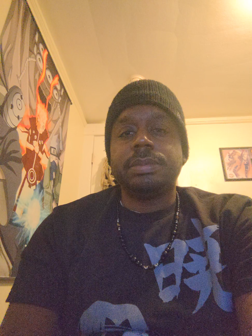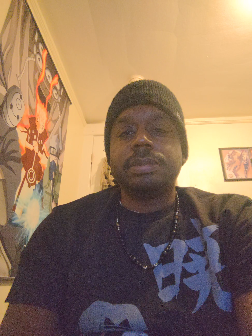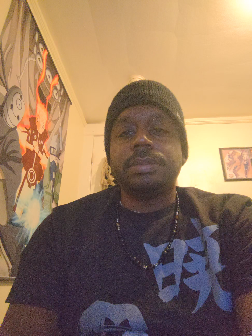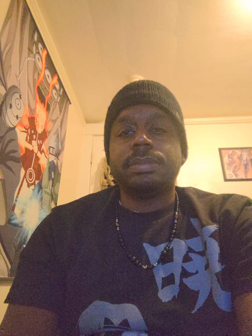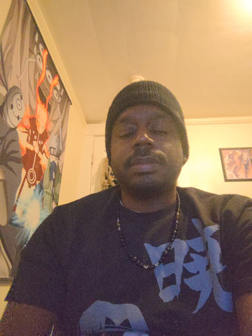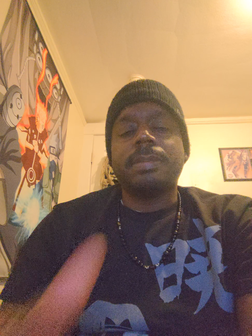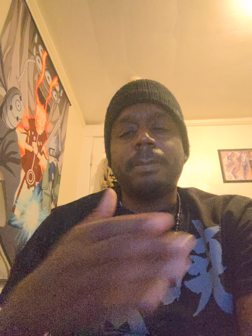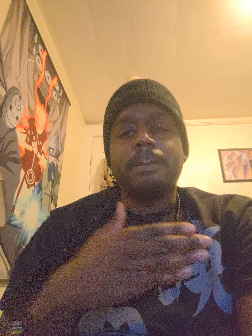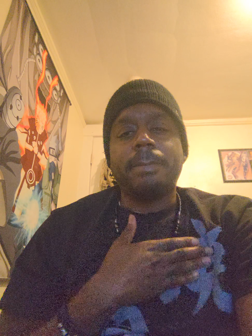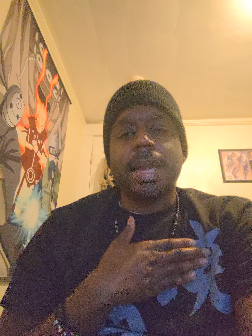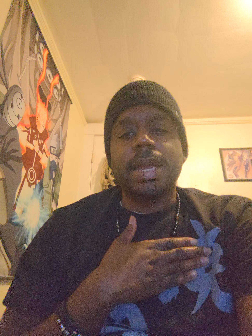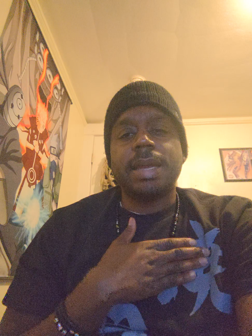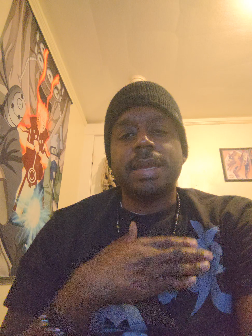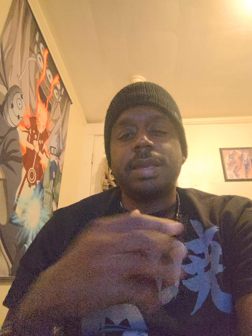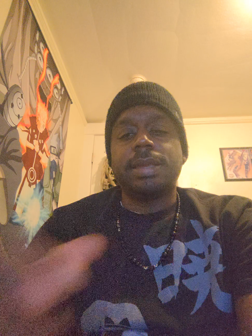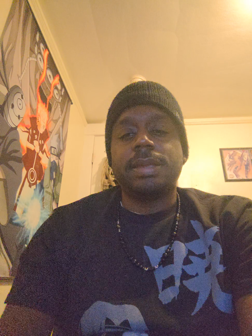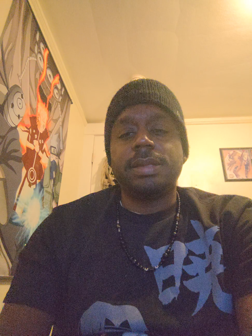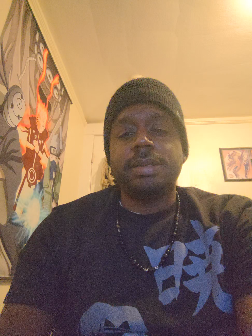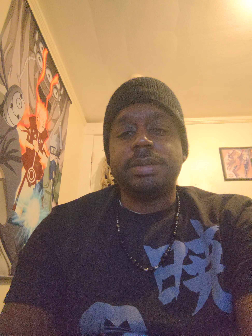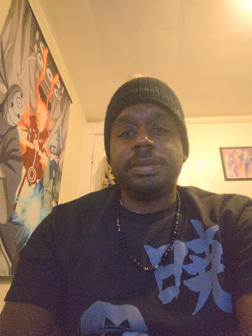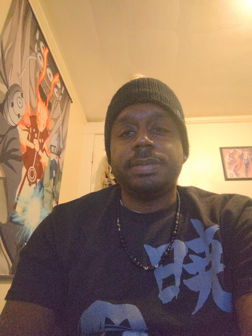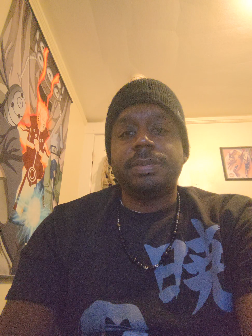my